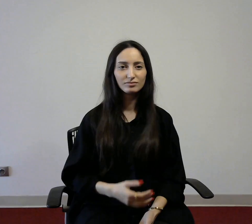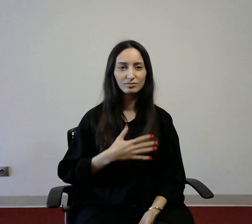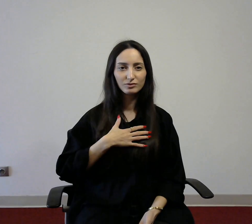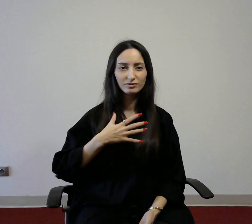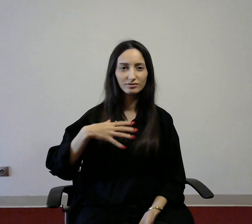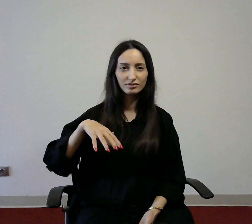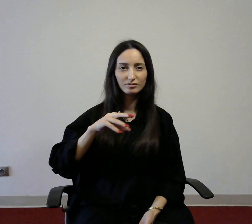biz